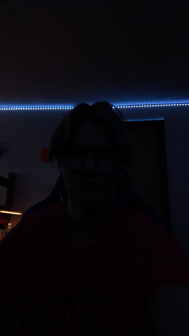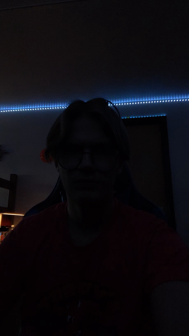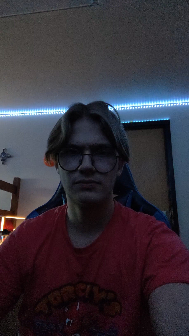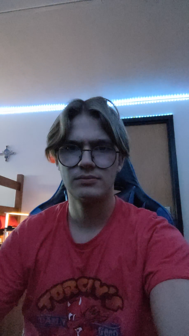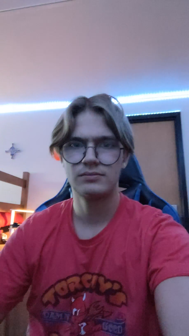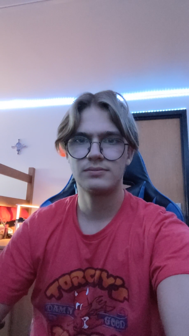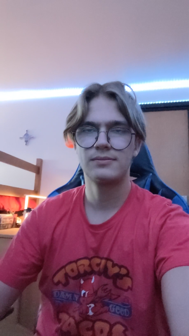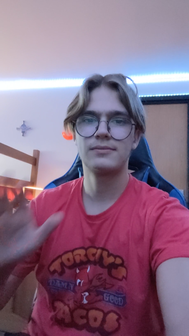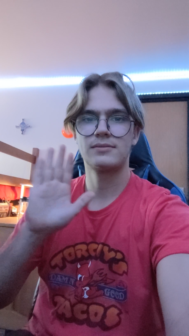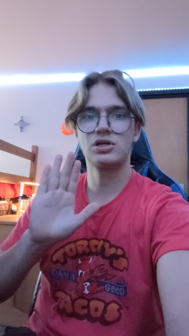push